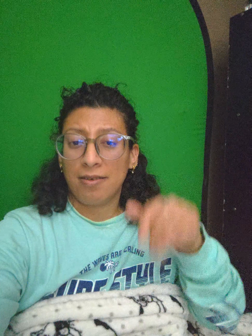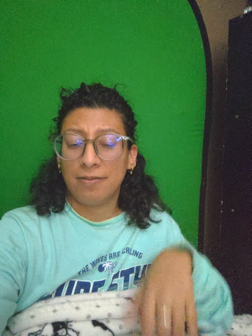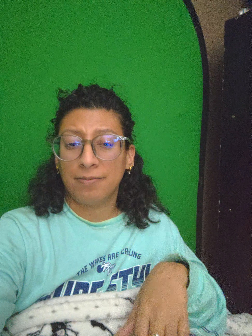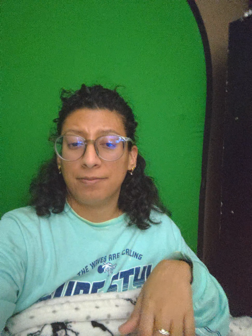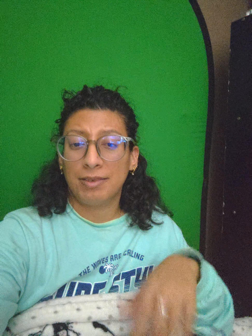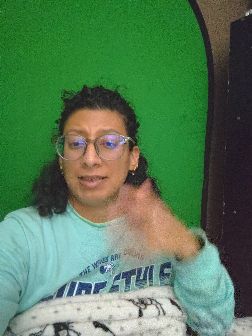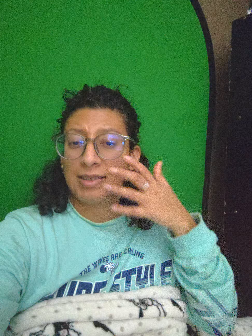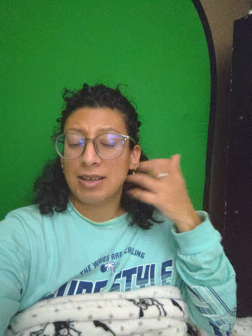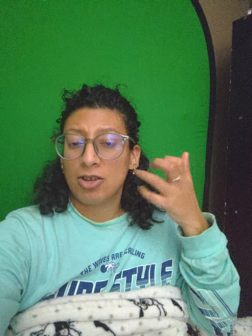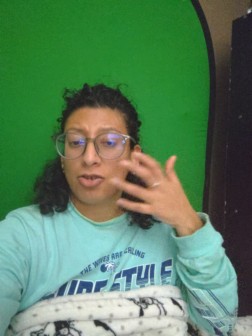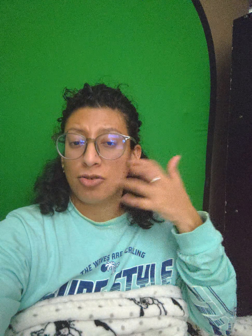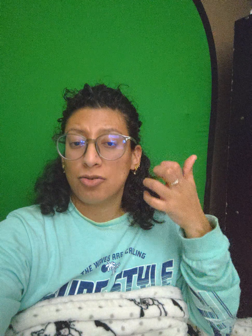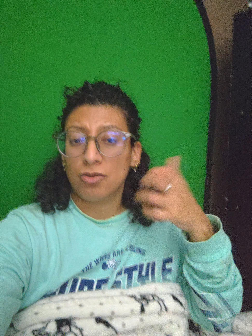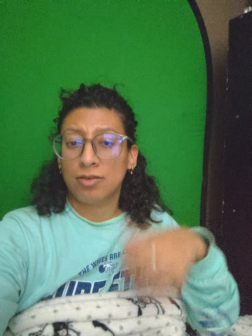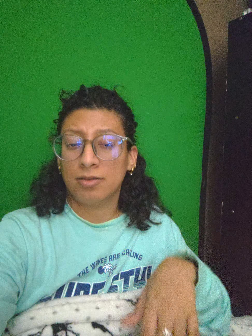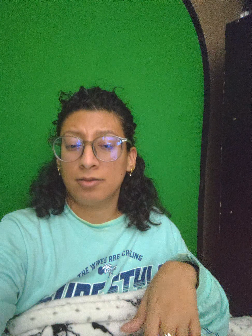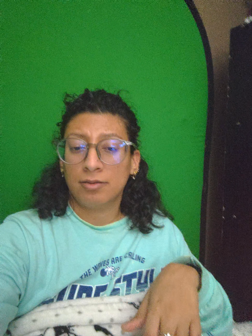tiger